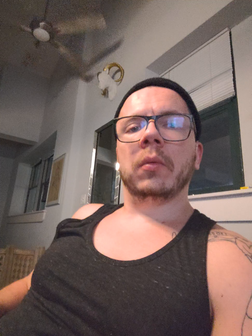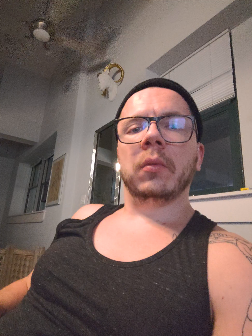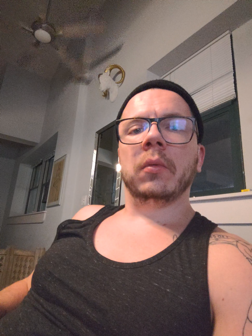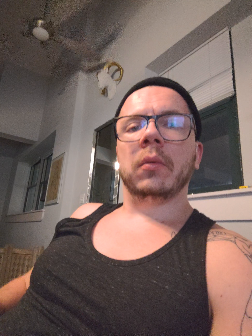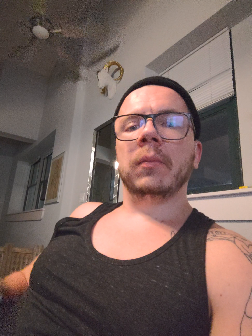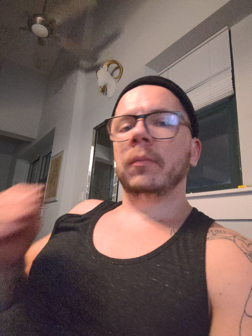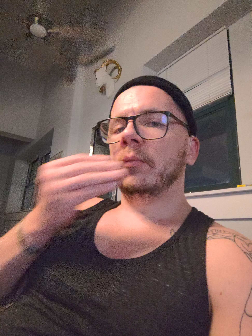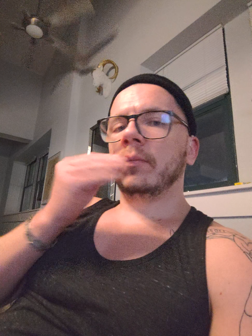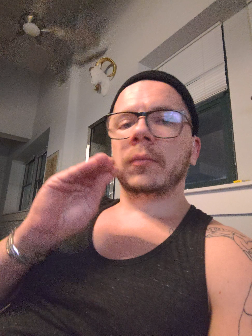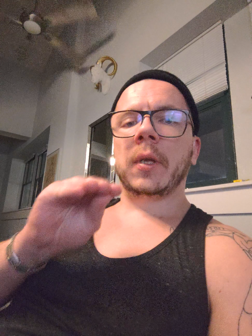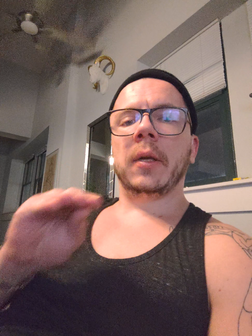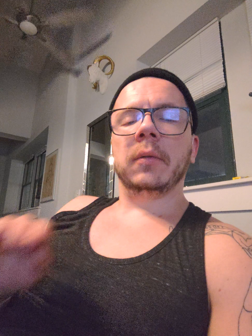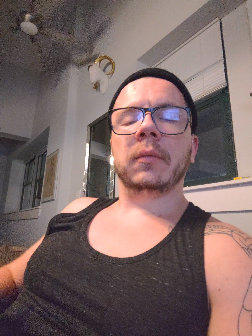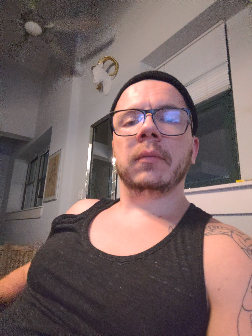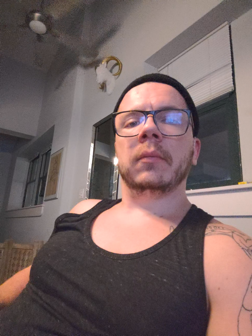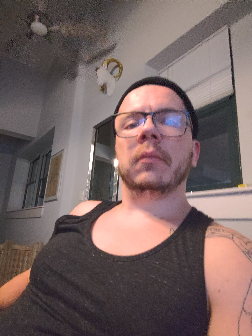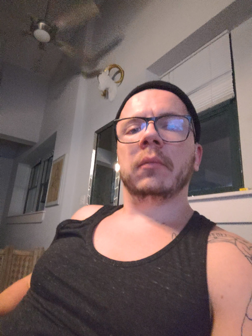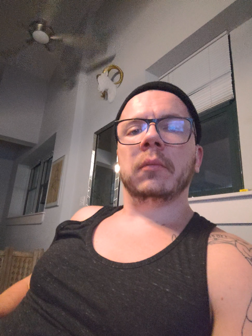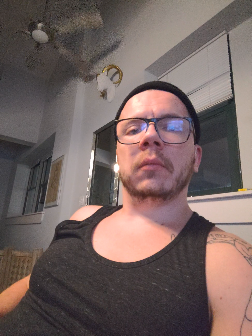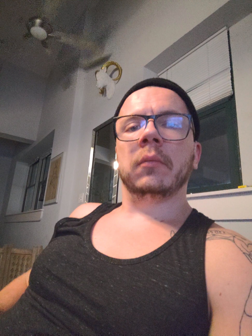kiss